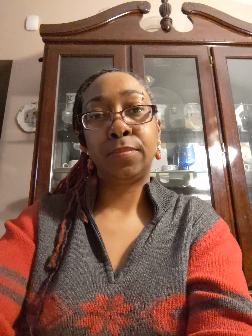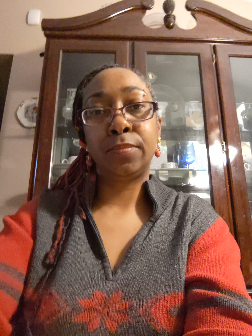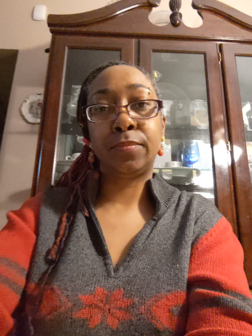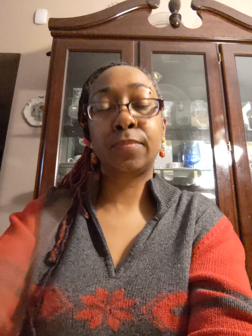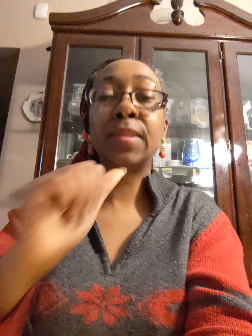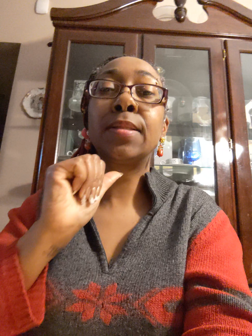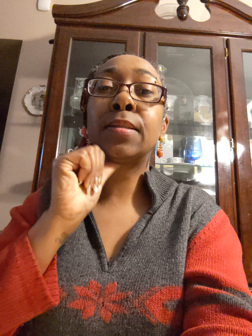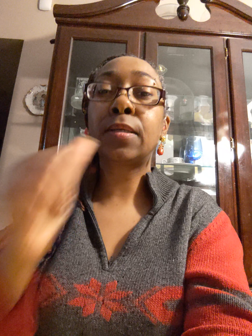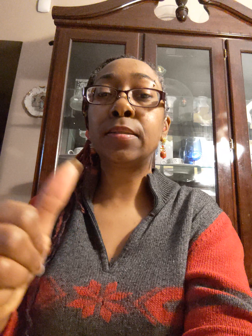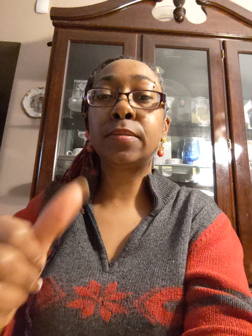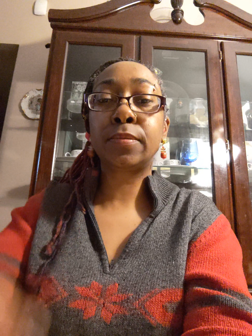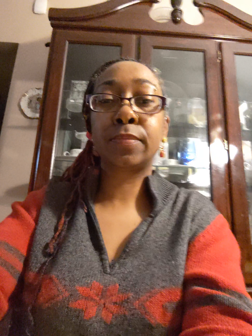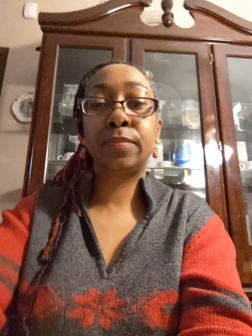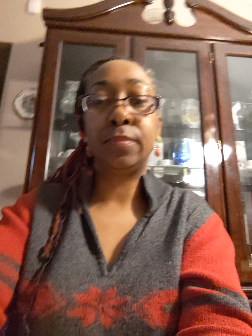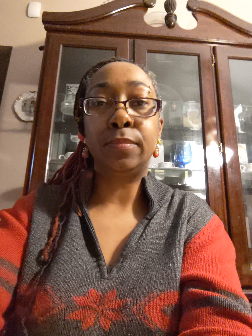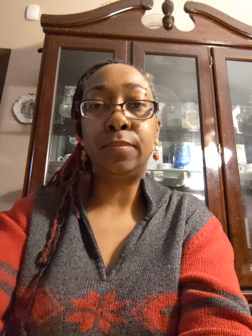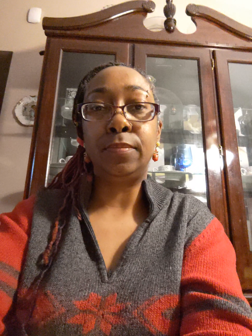not